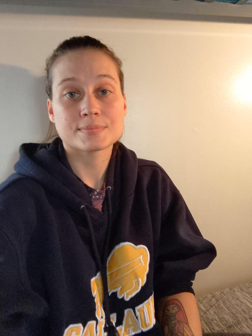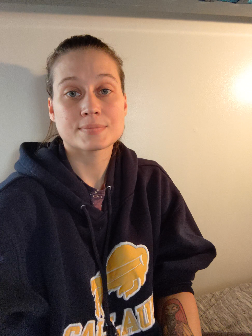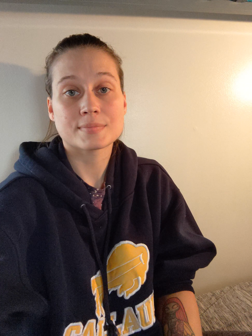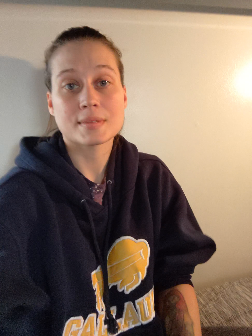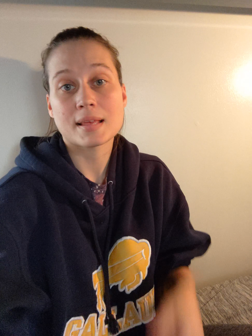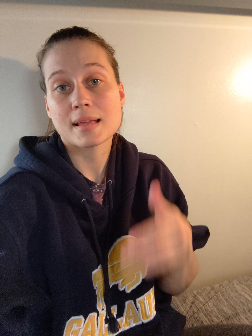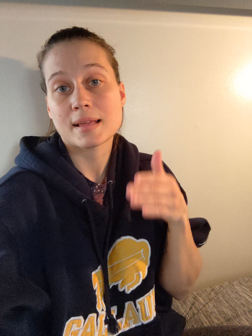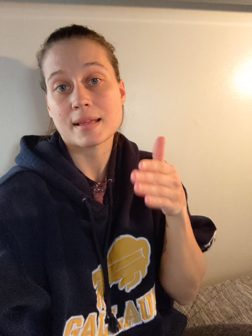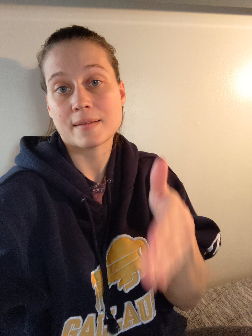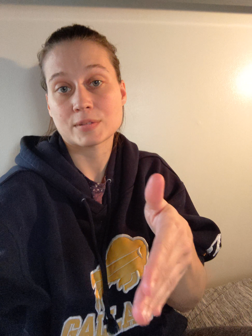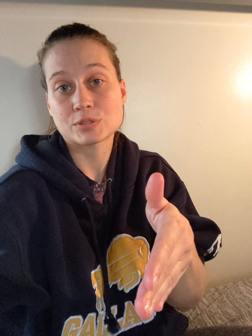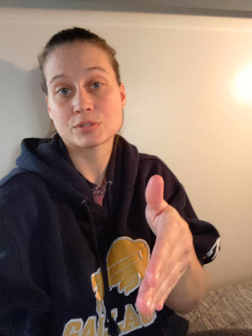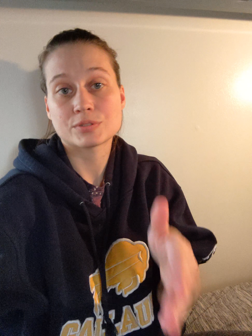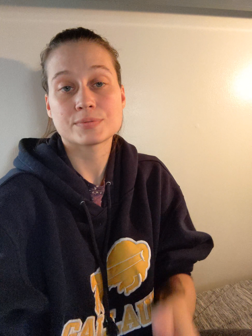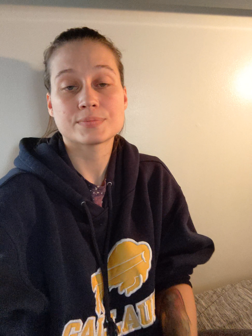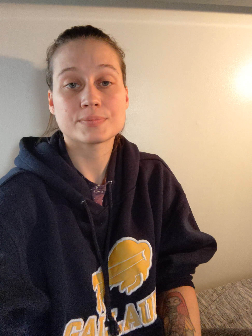after